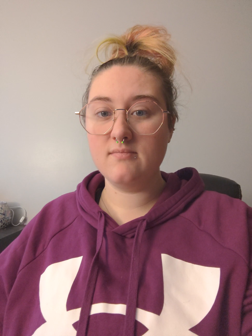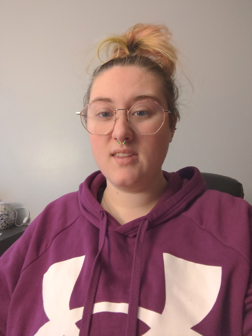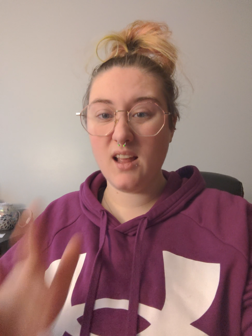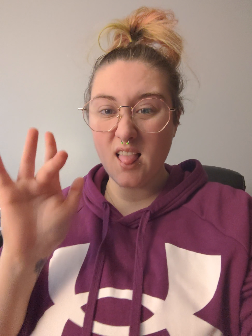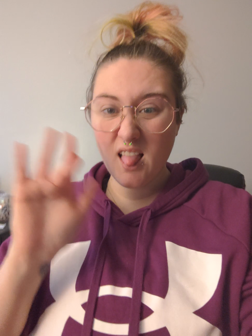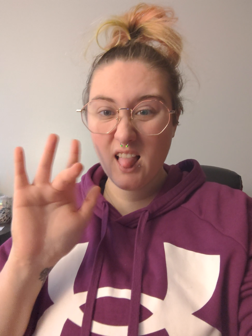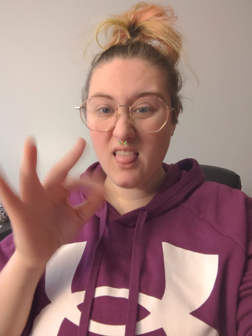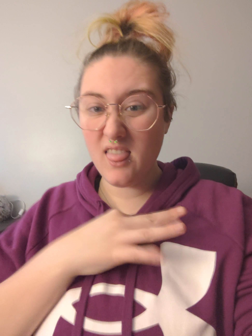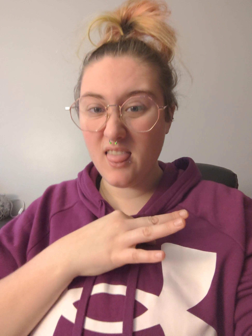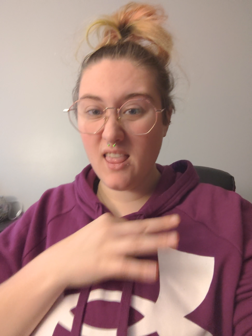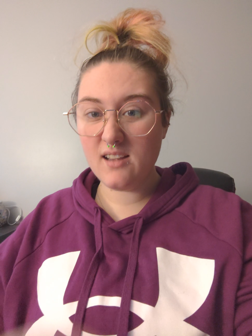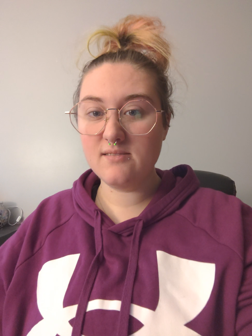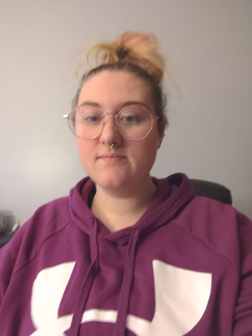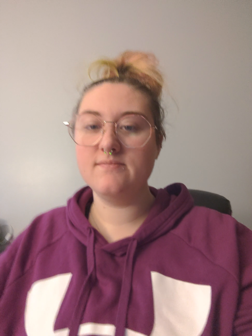yucky